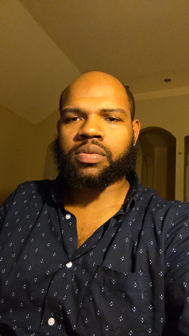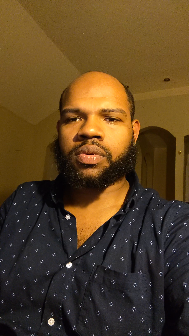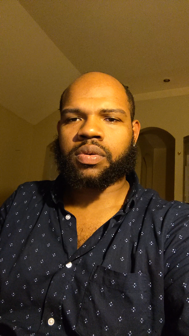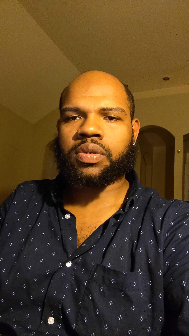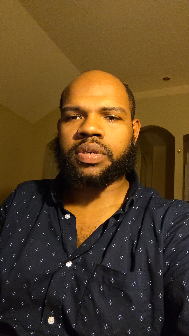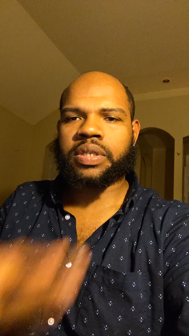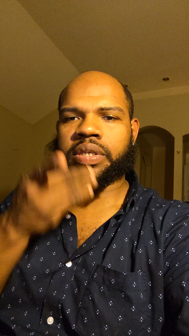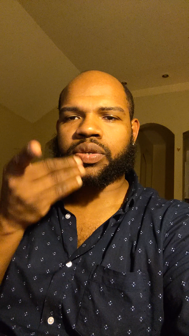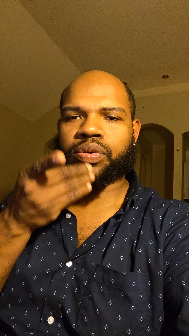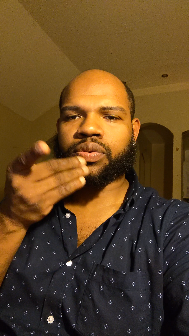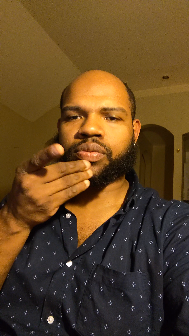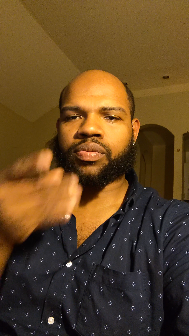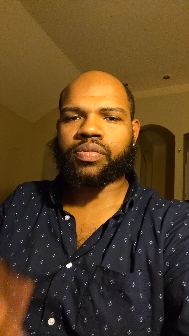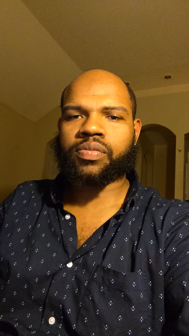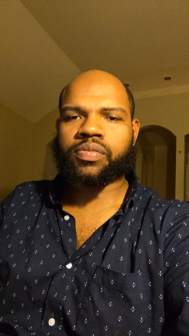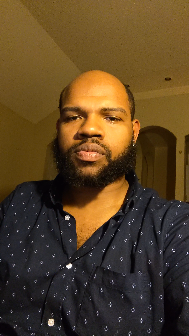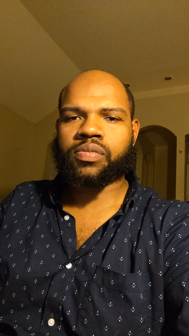dinner